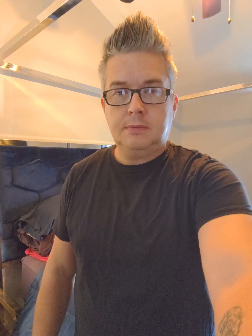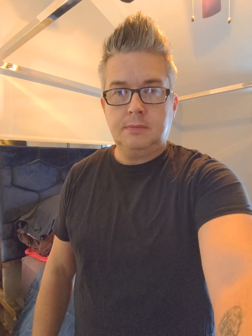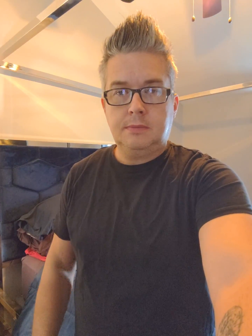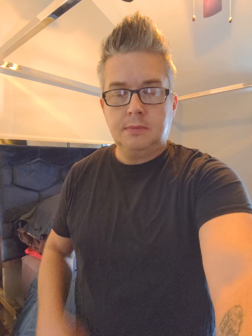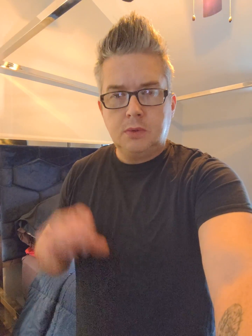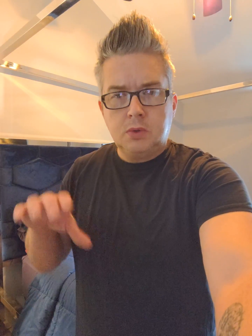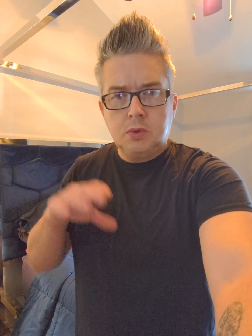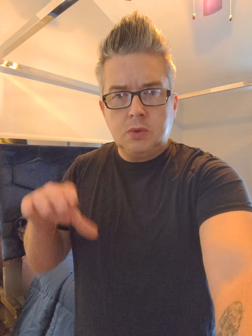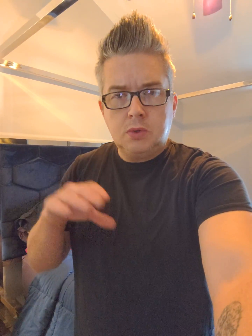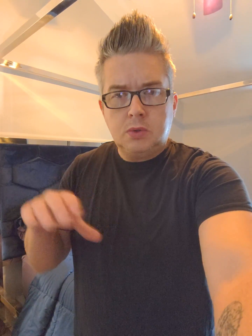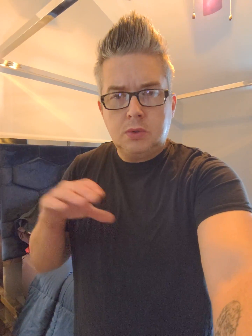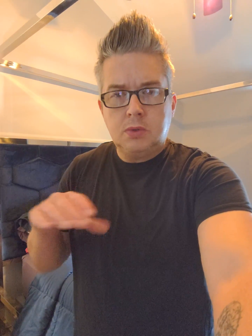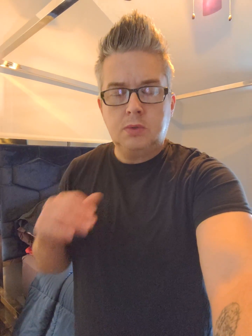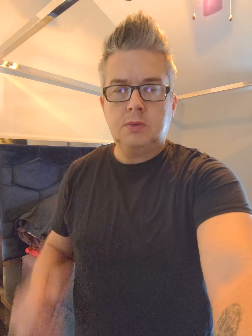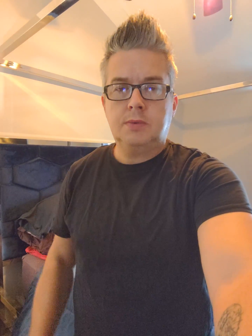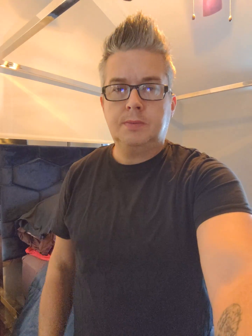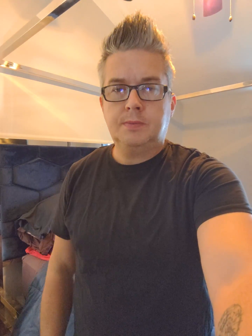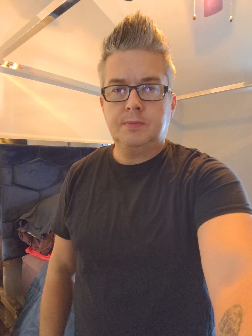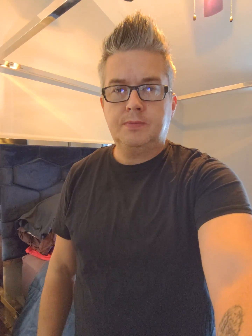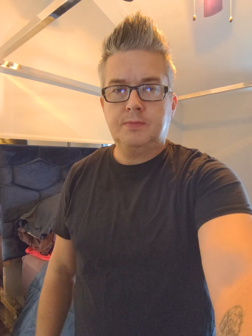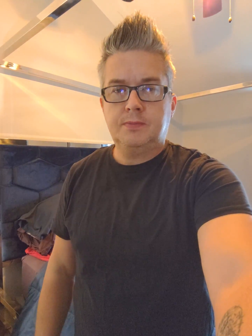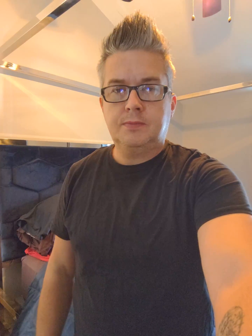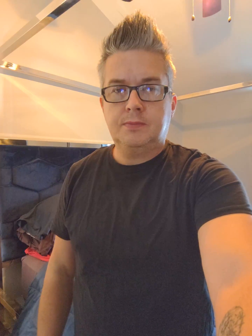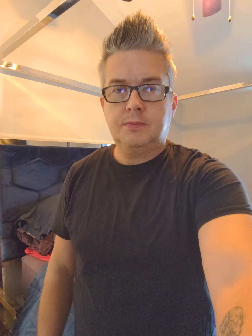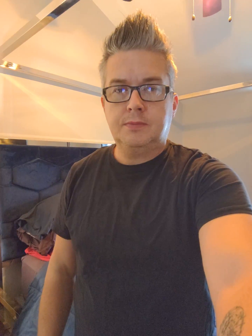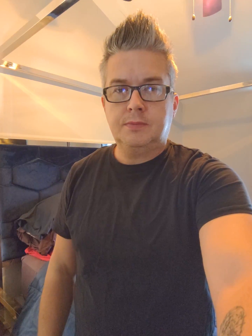does